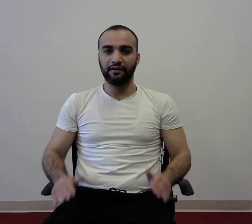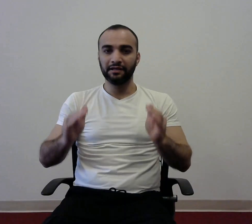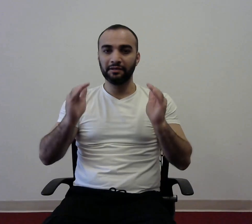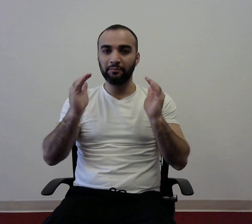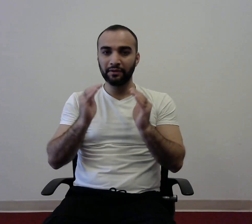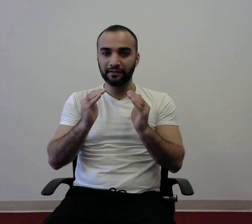balaca